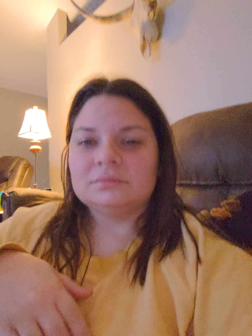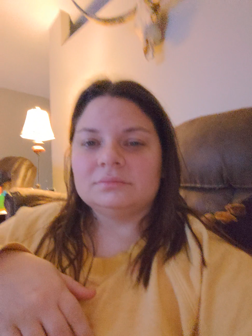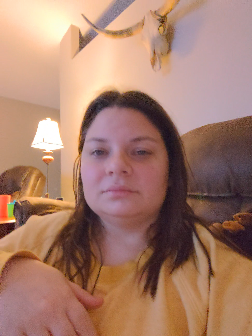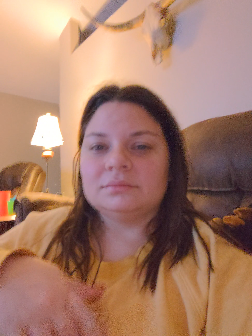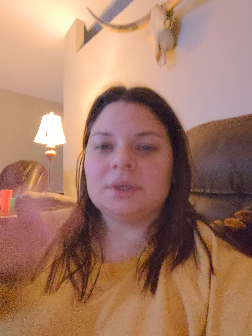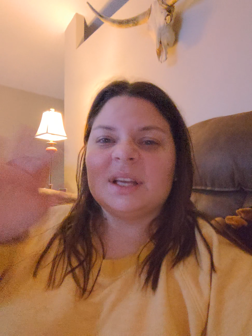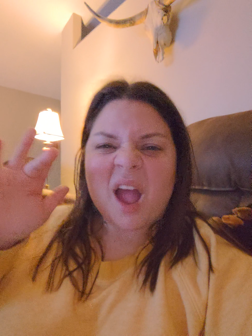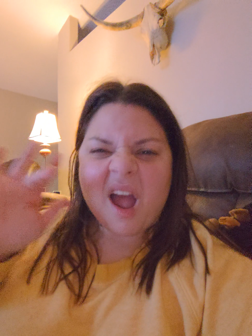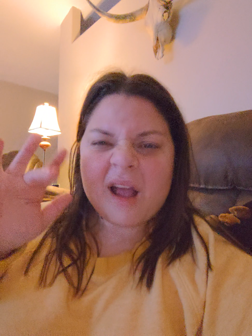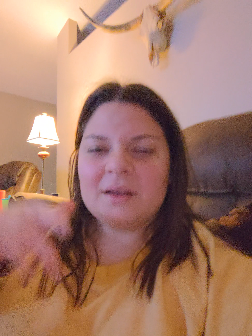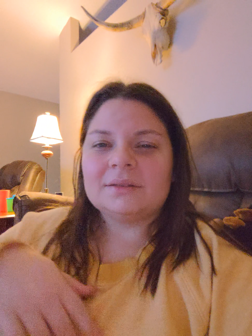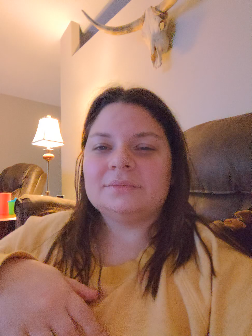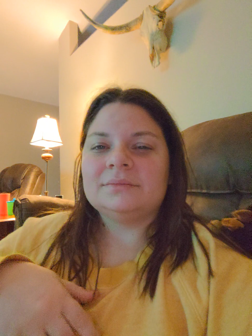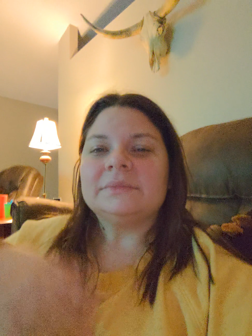yucky